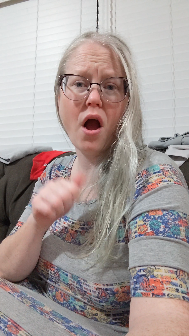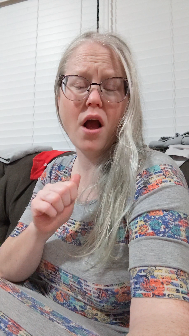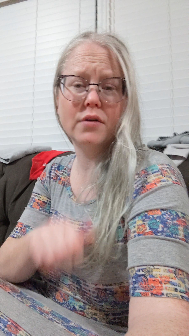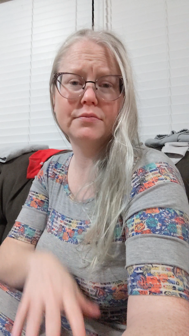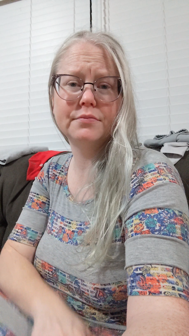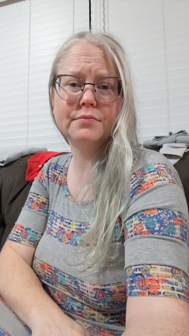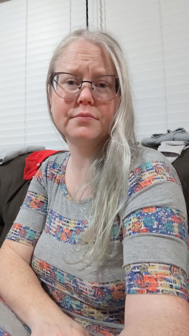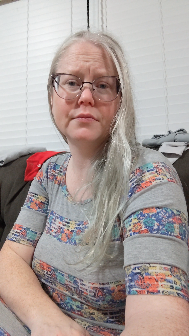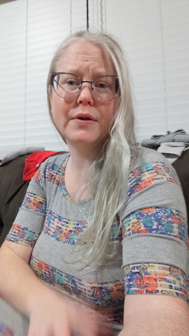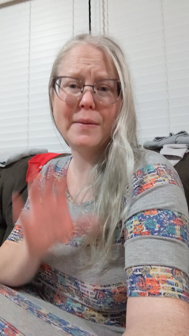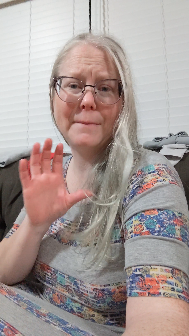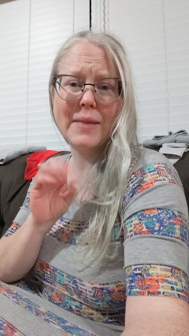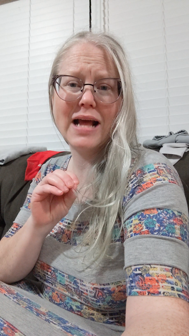bite